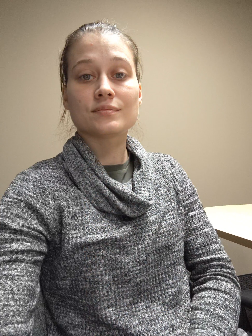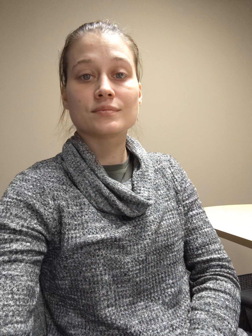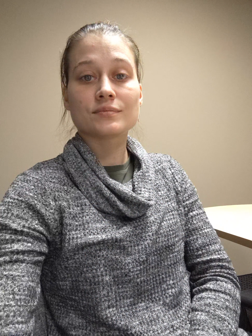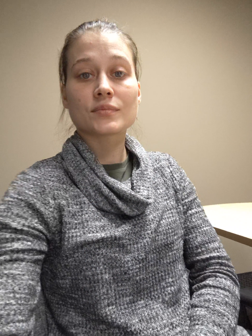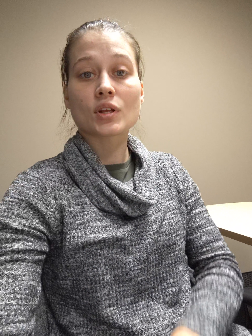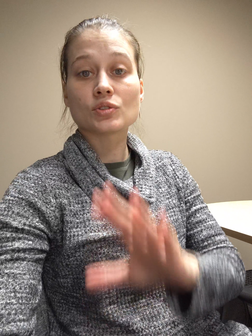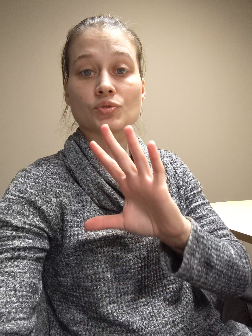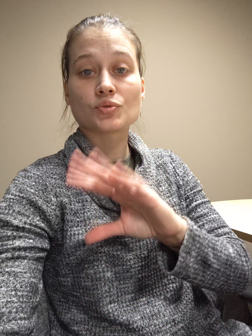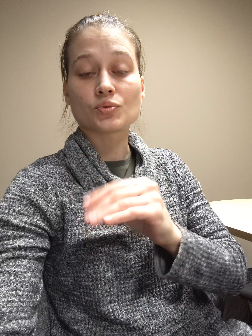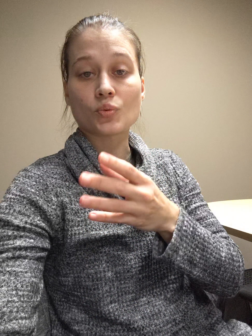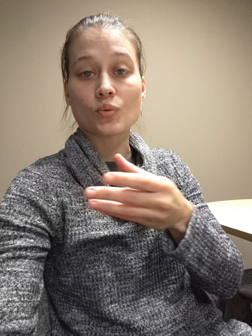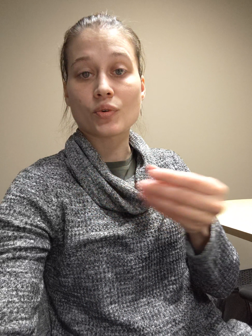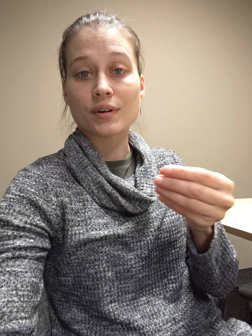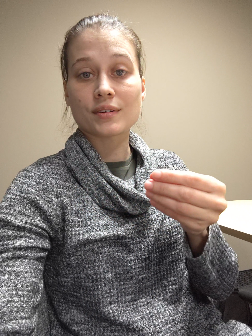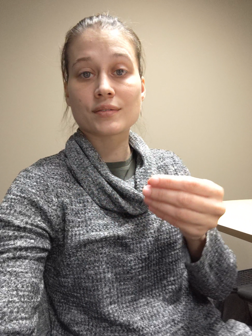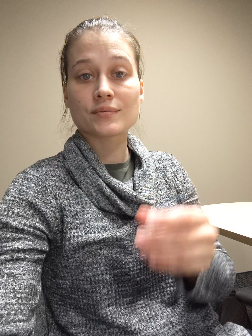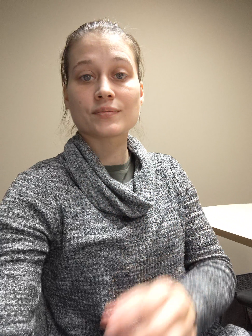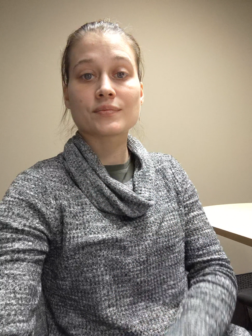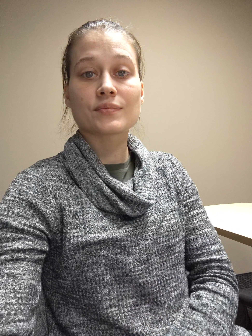story